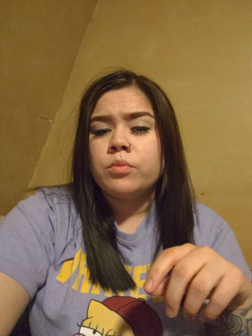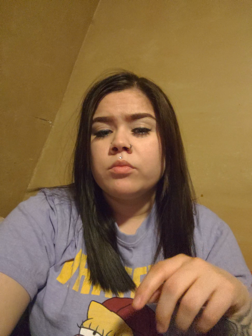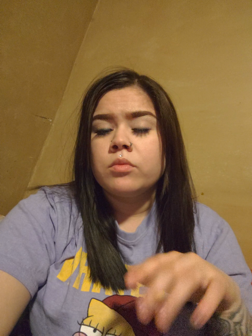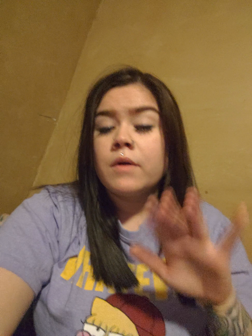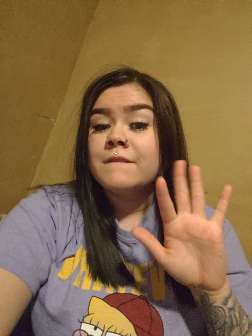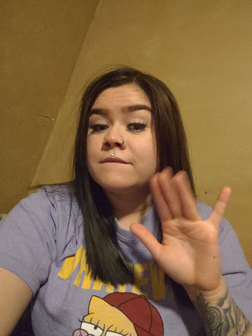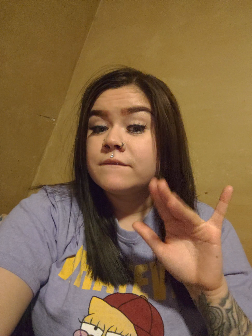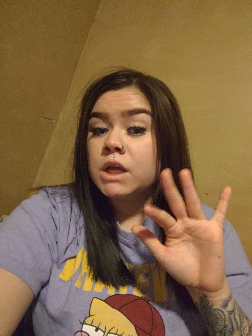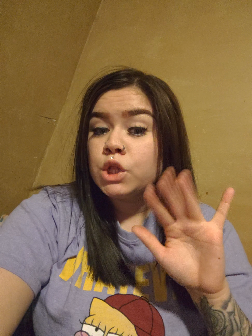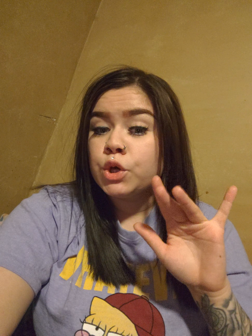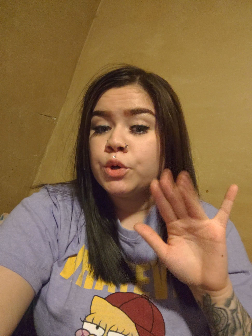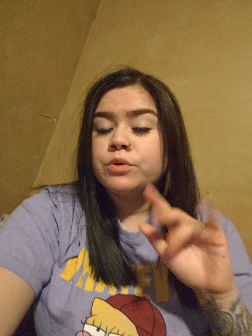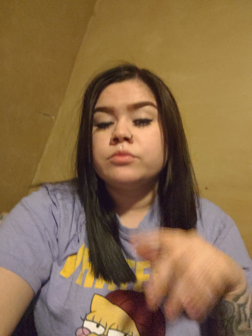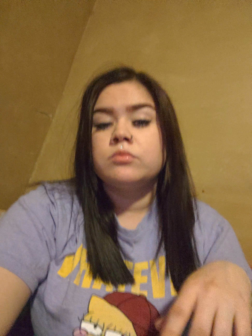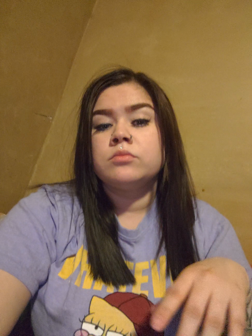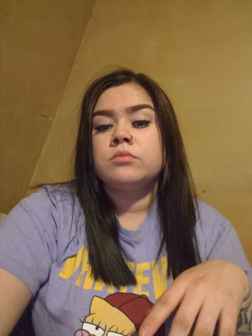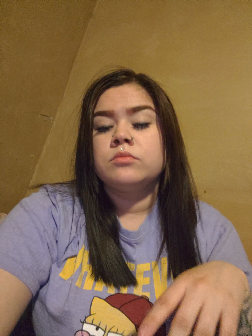finger